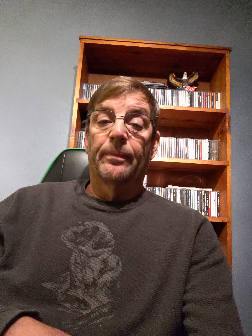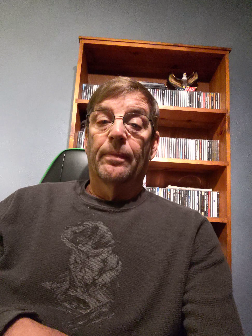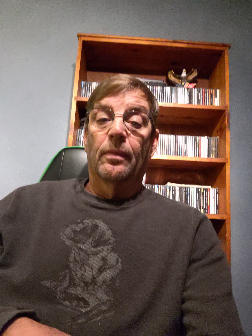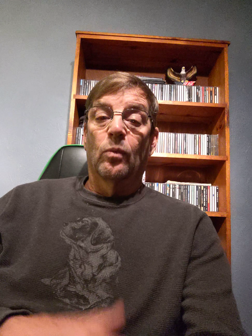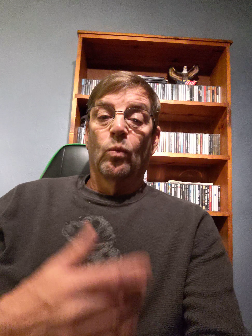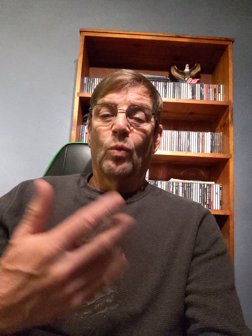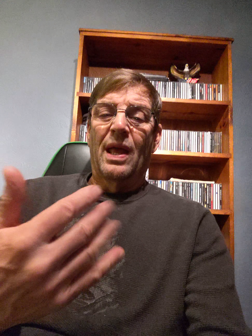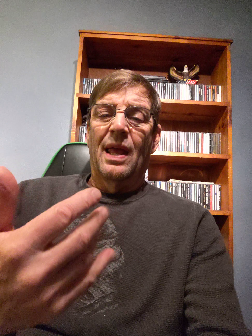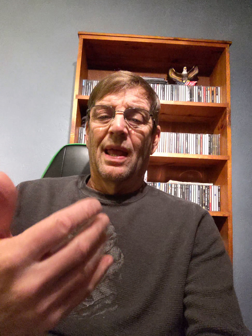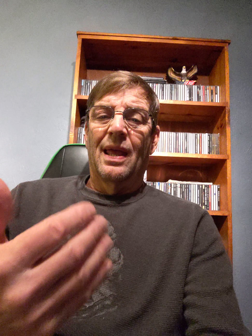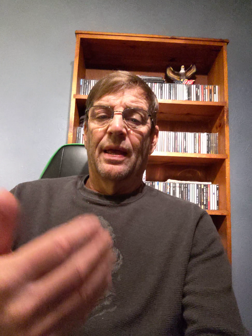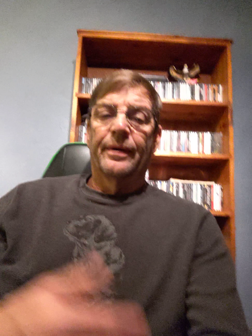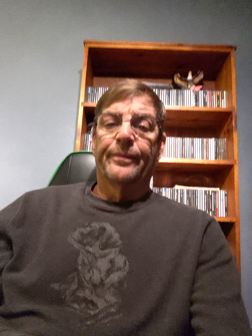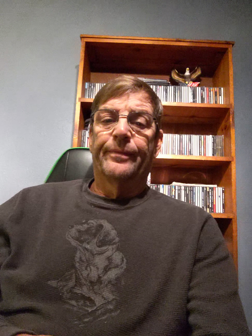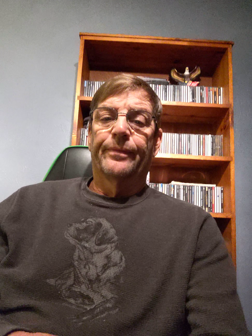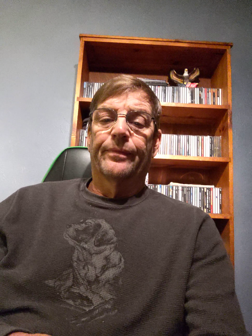wait